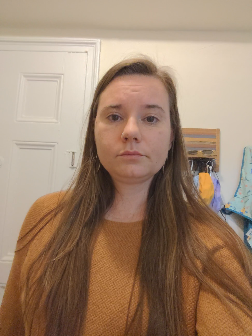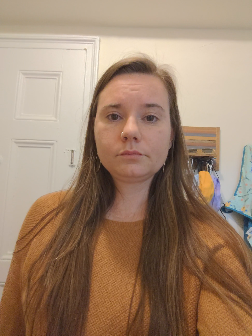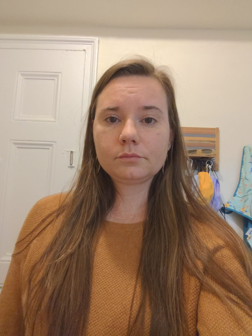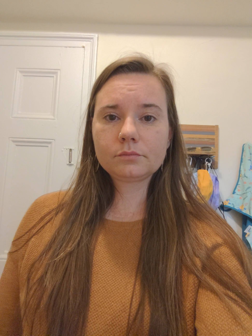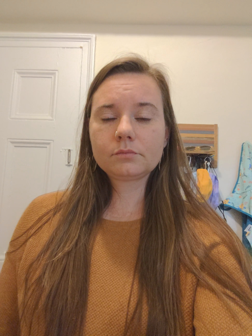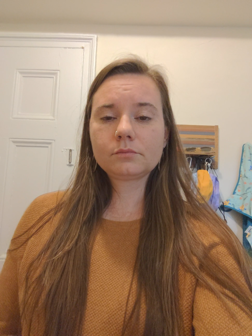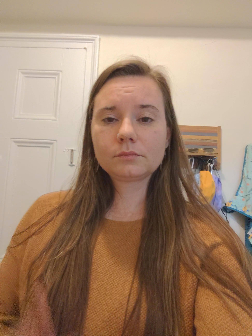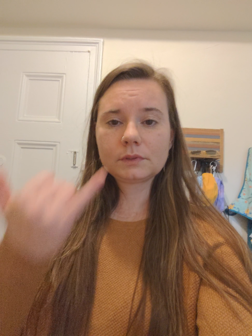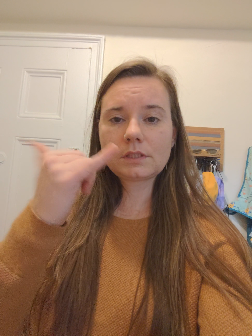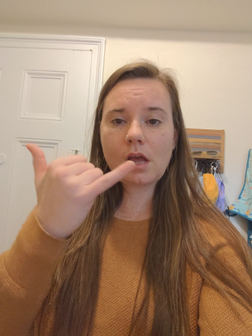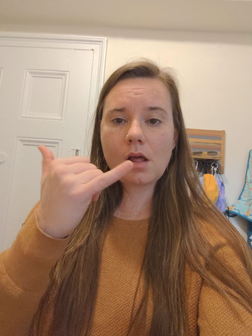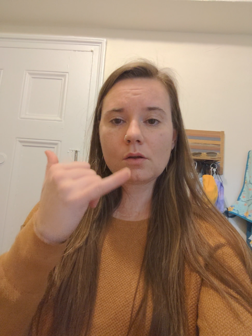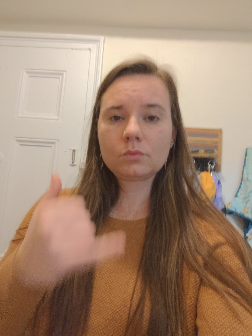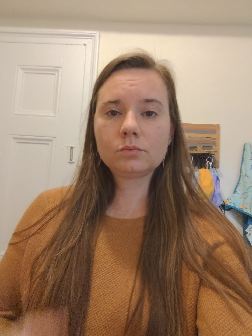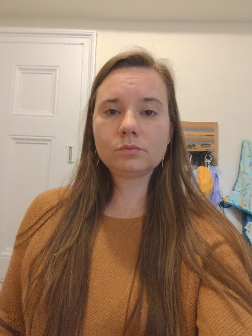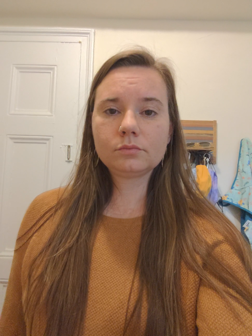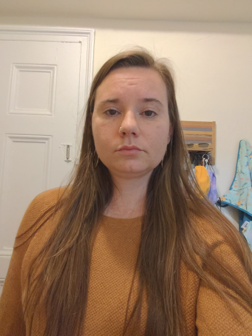yellow